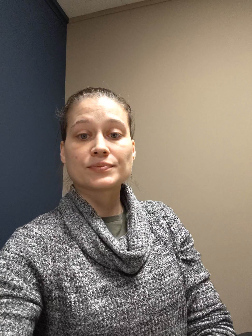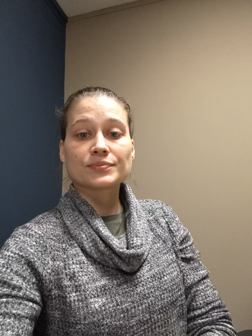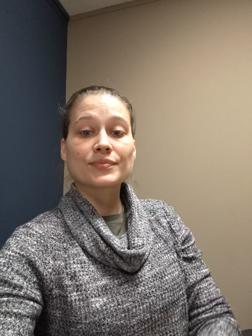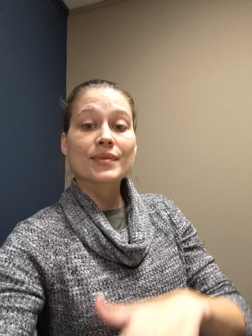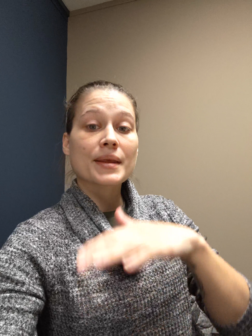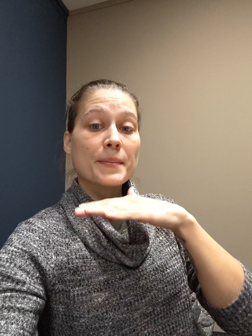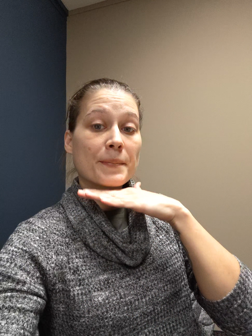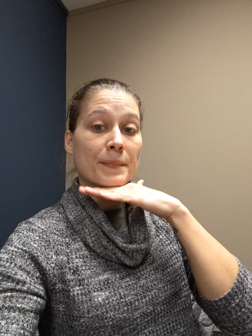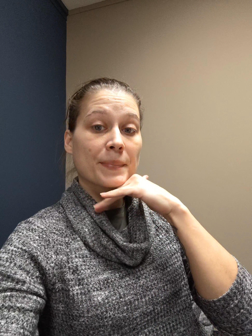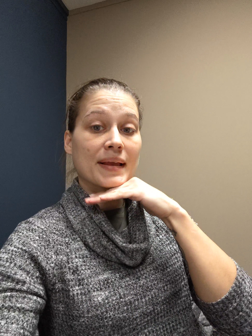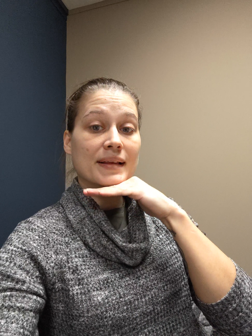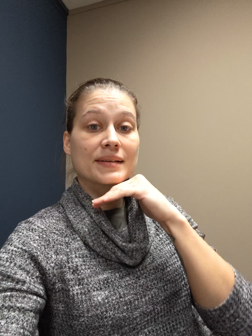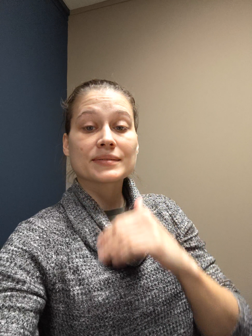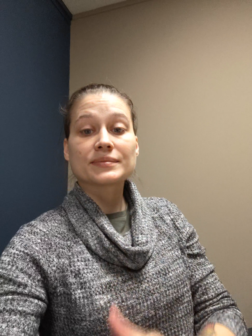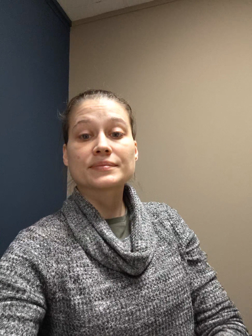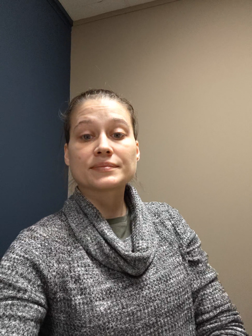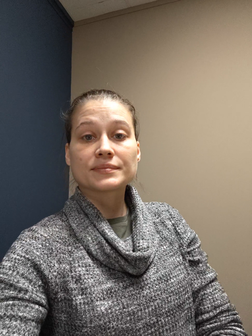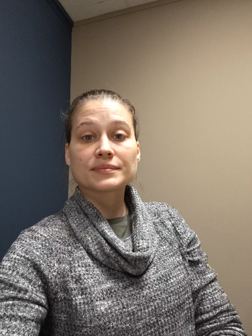pig